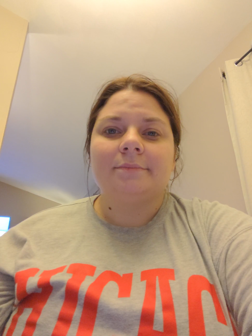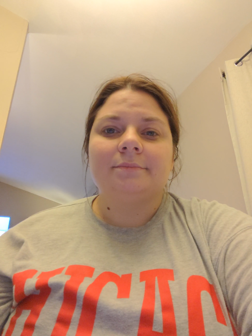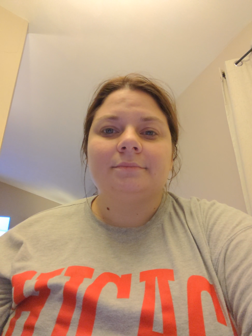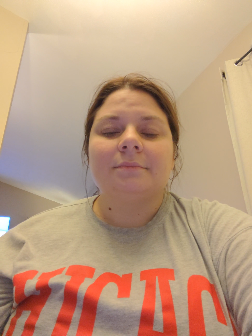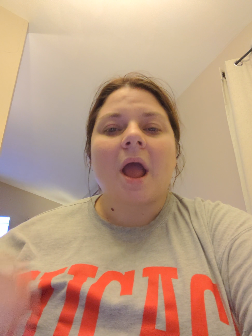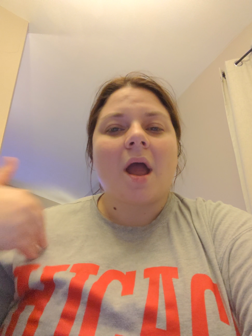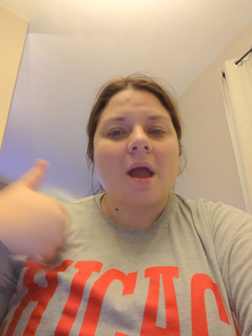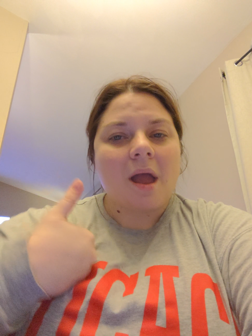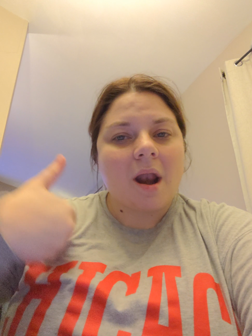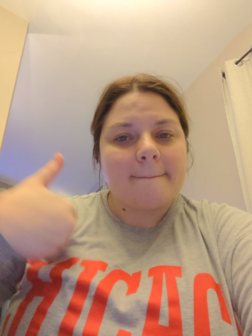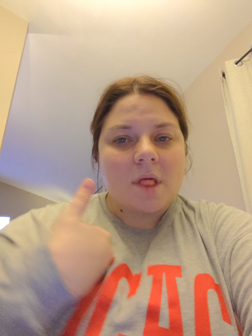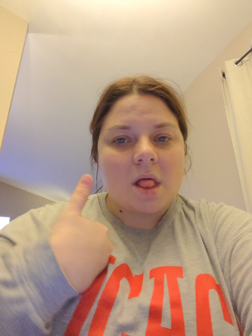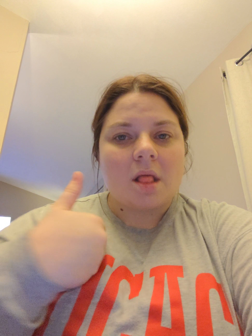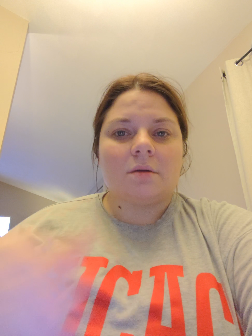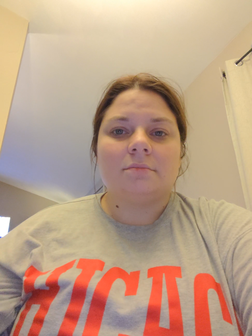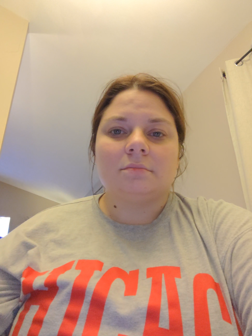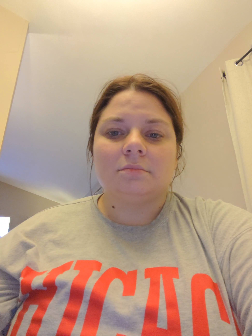animal